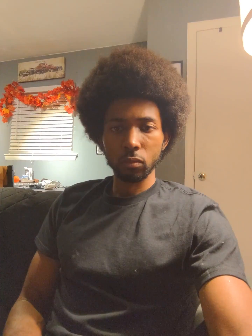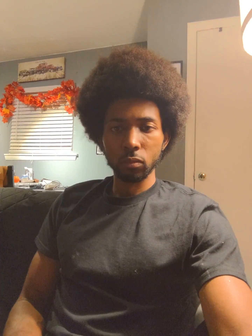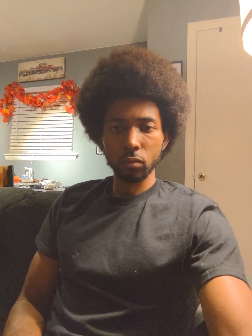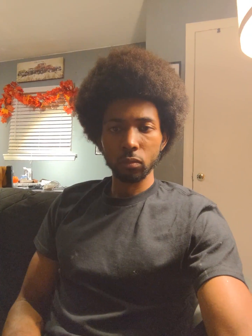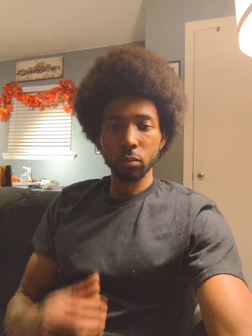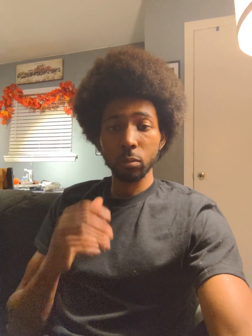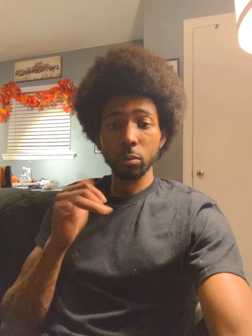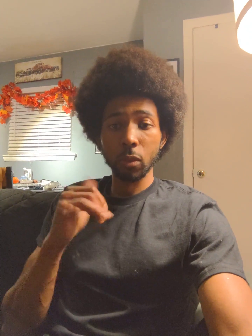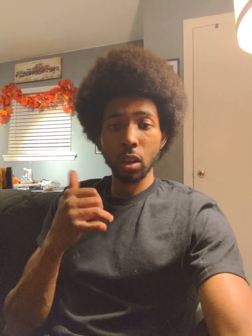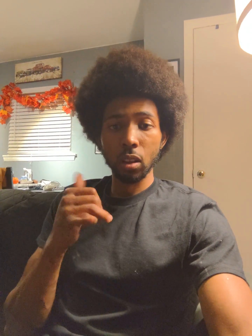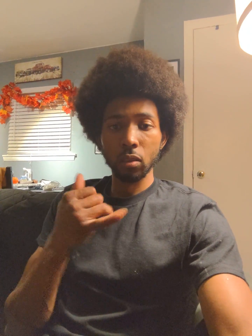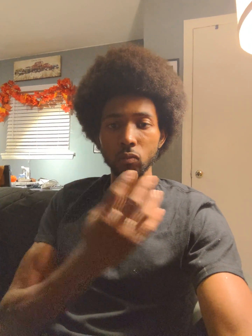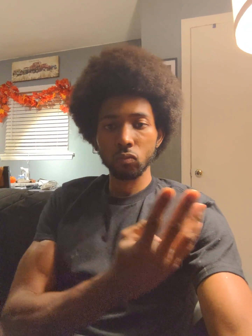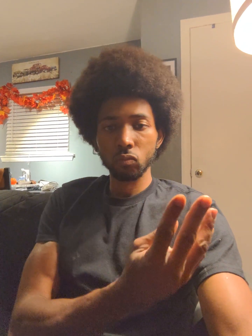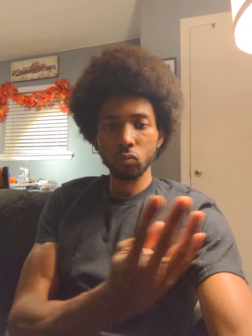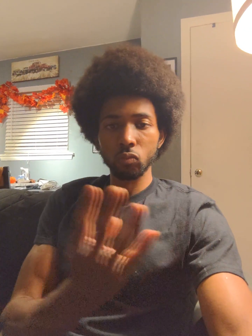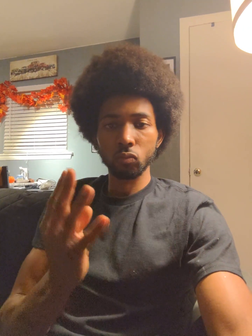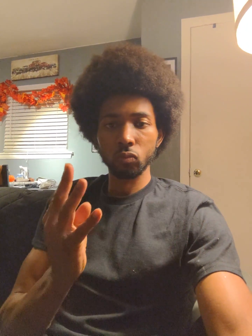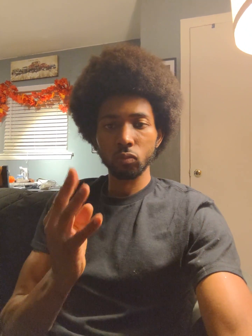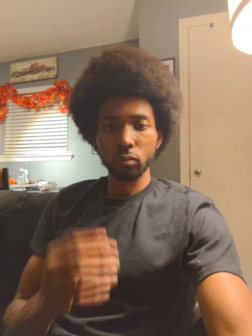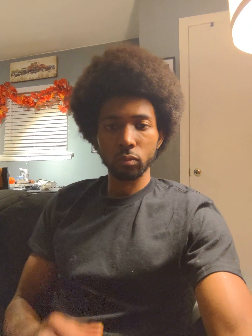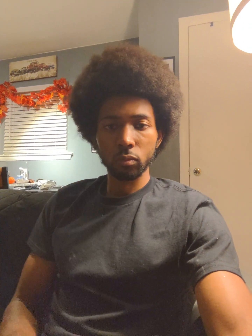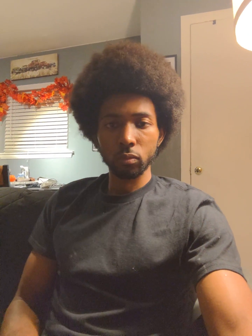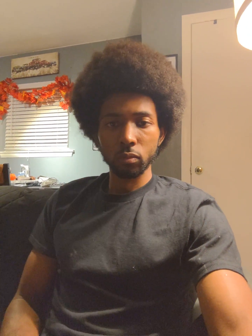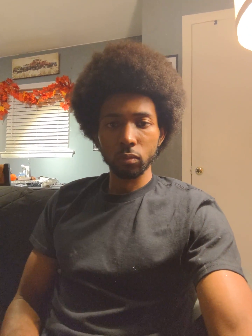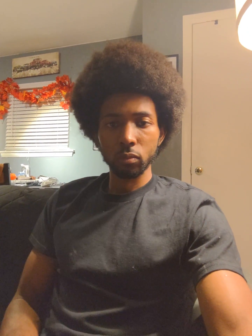playpen